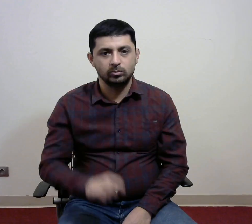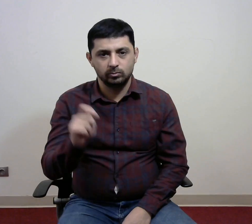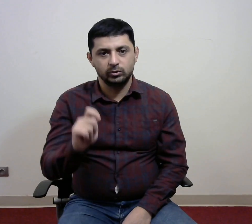bazar